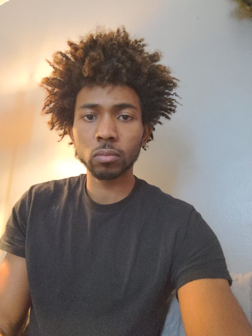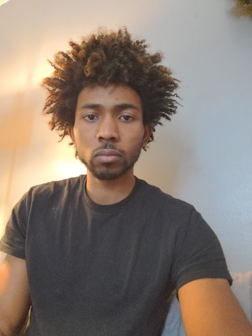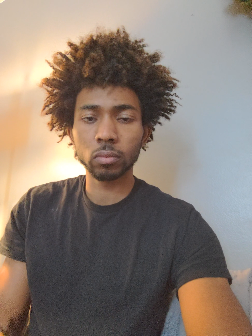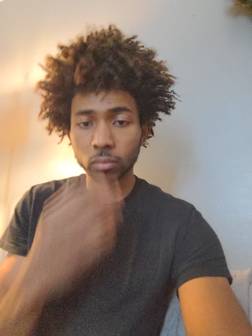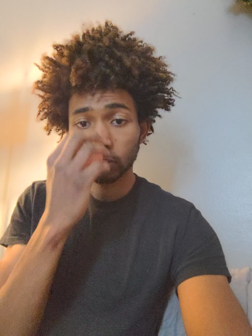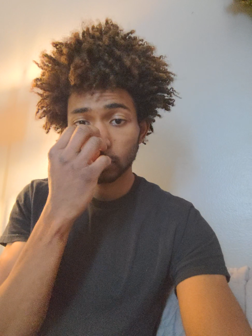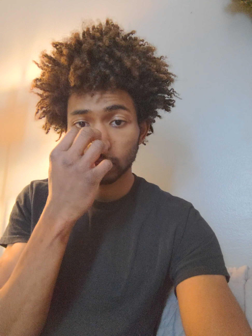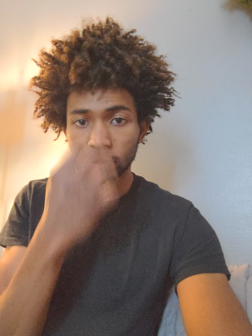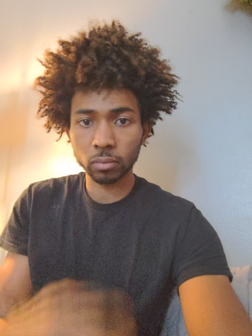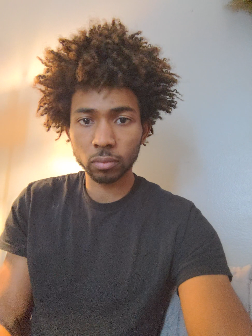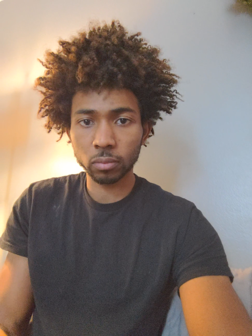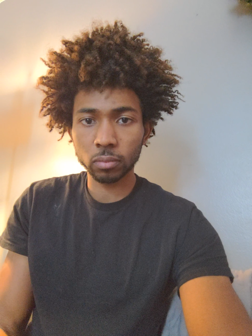clown